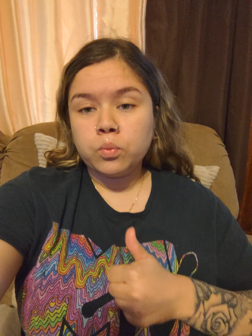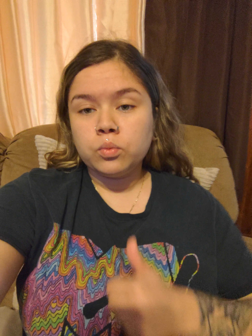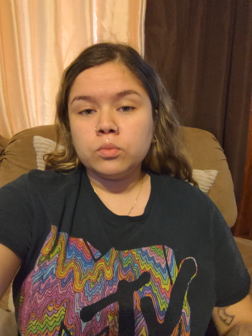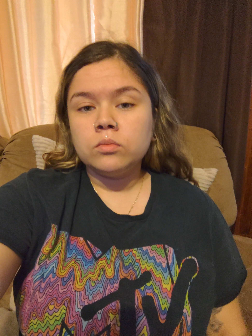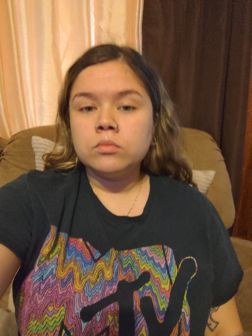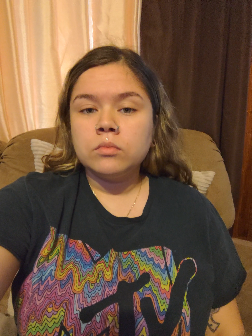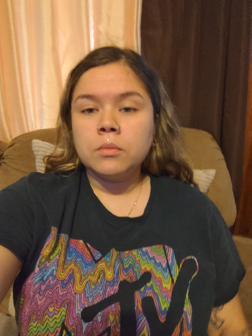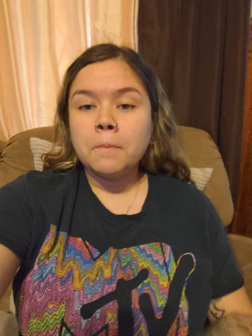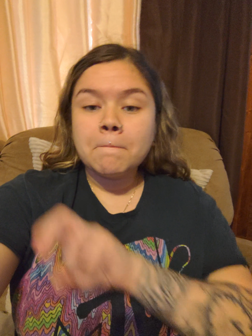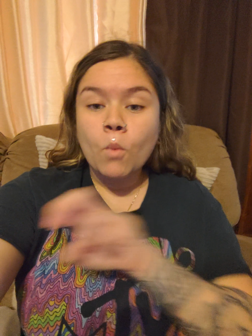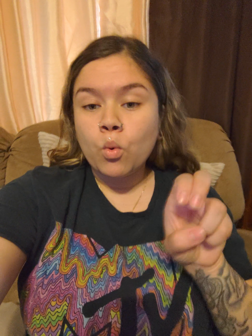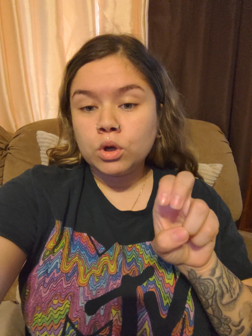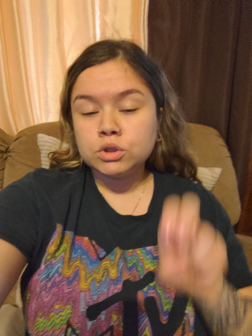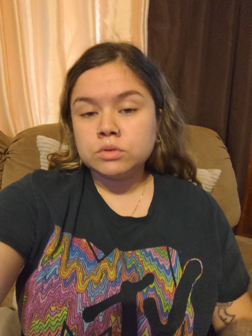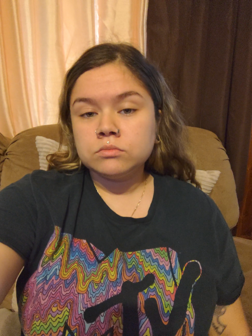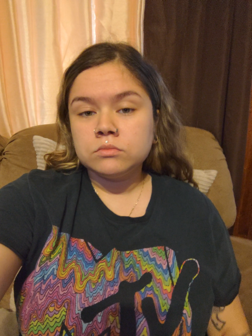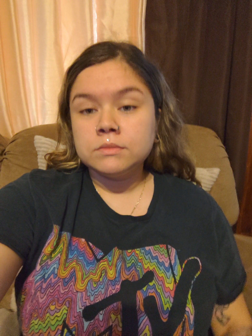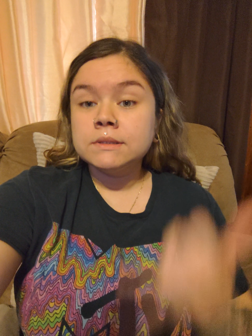porch